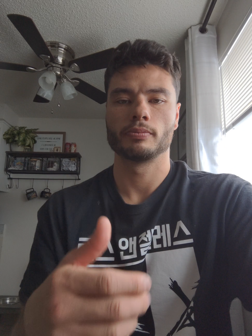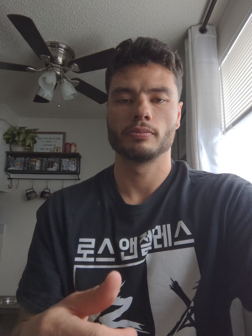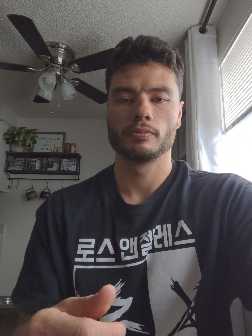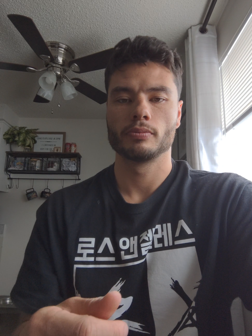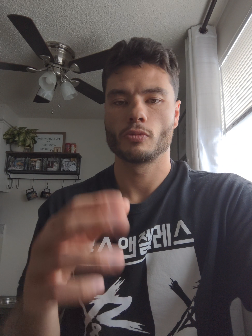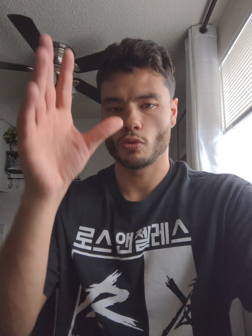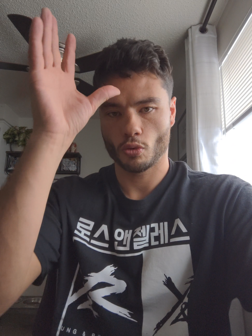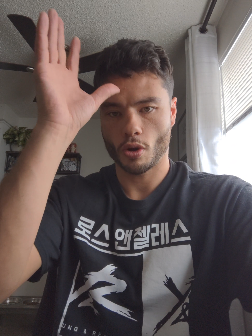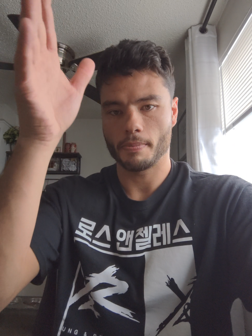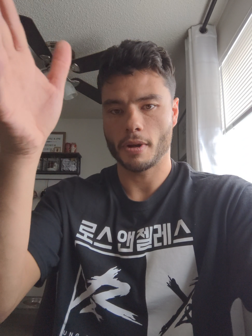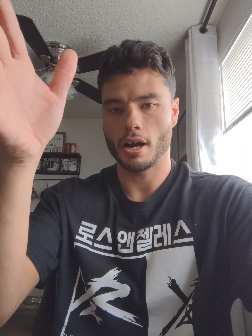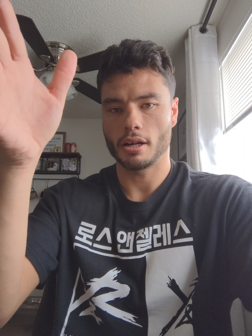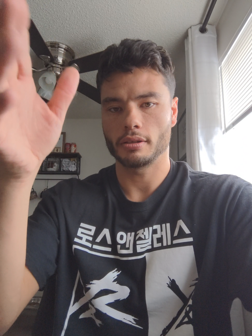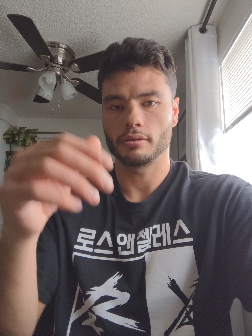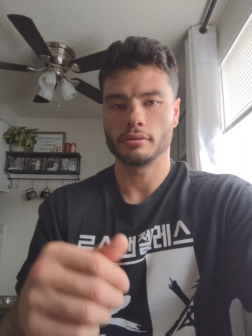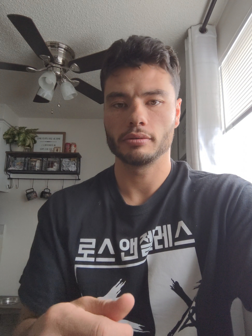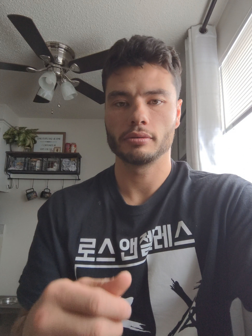grandpa